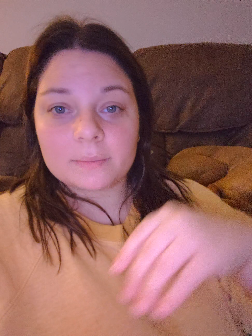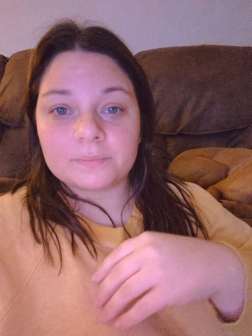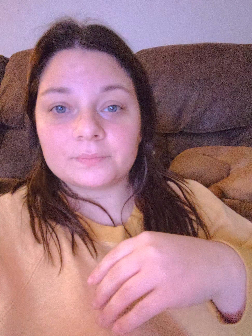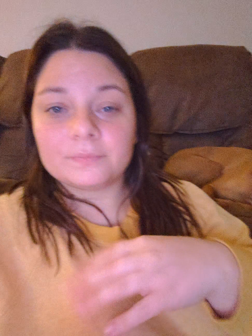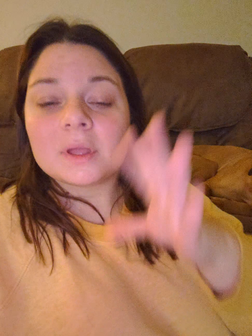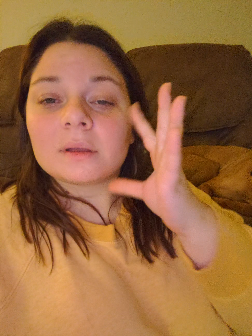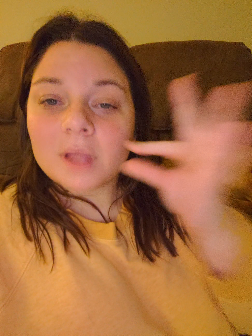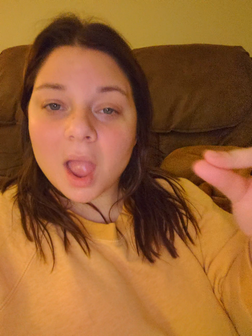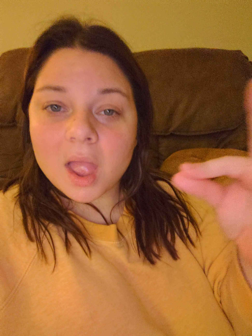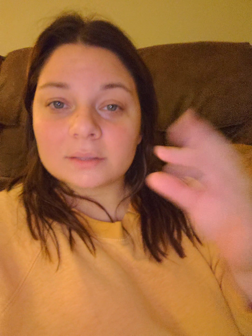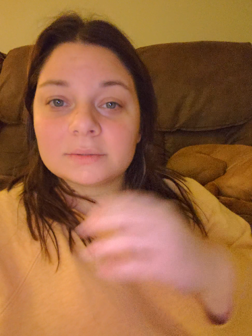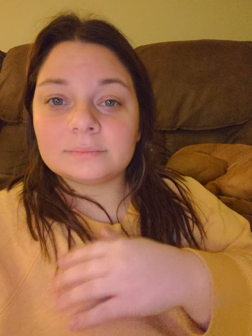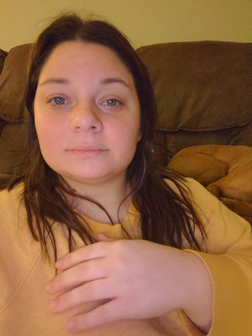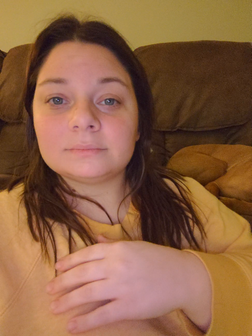cat